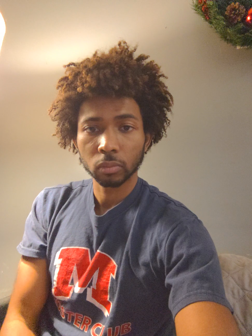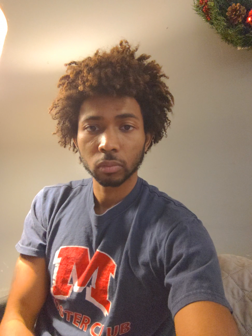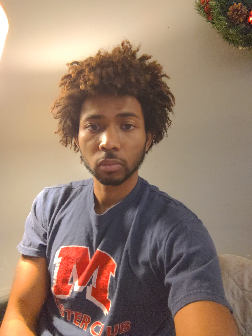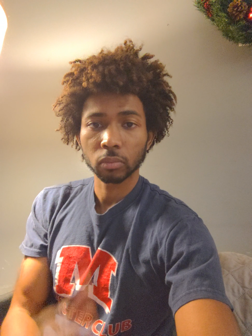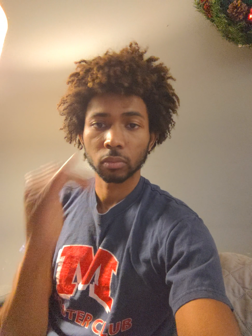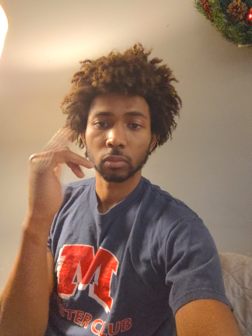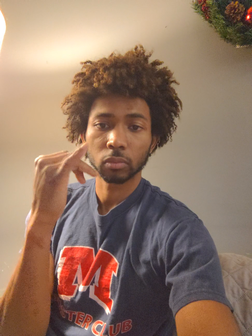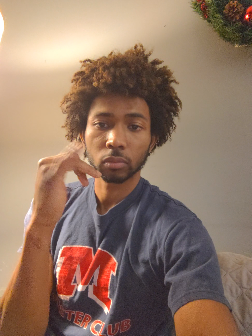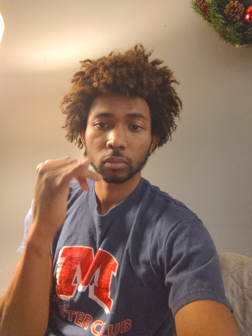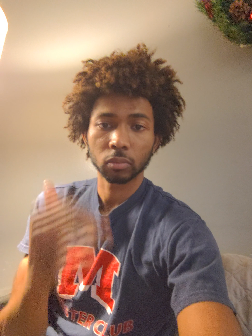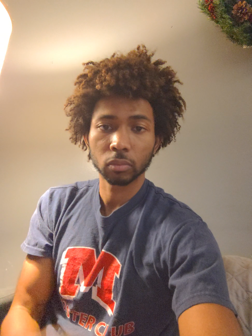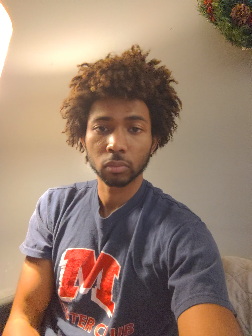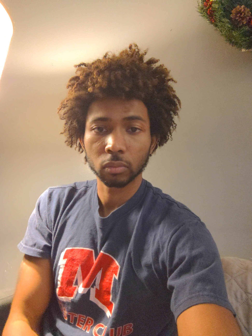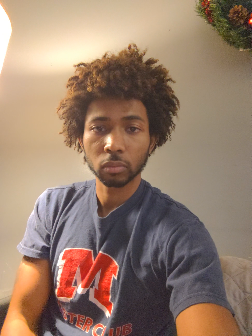yellow